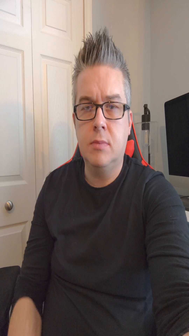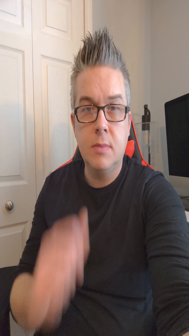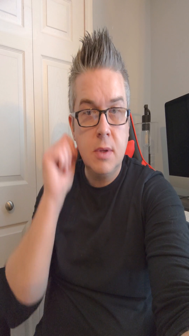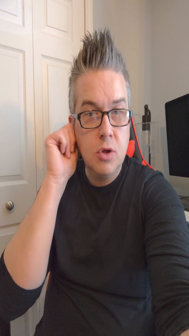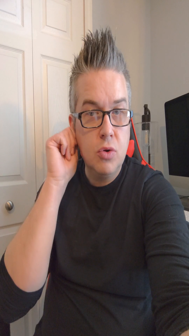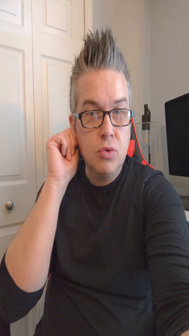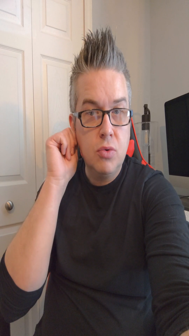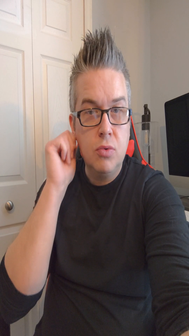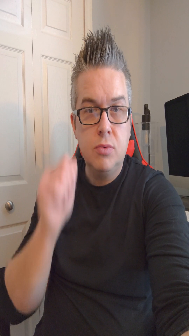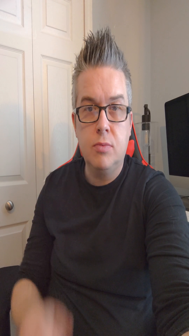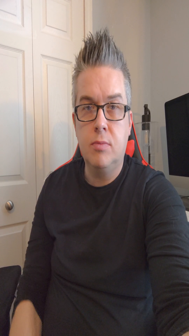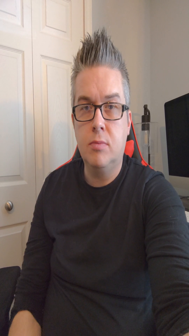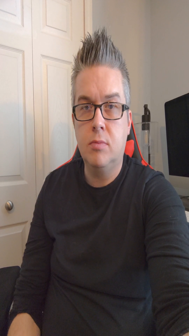ear